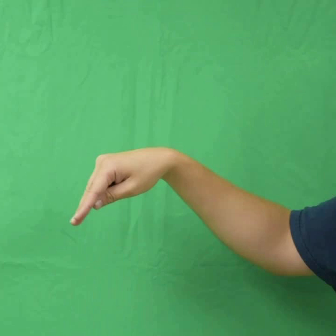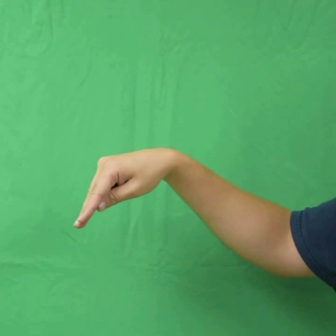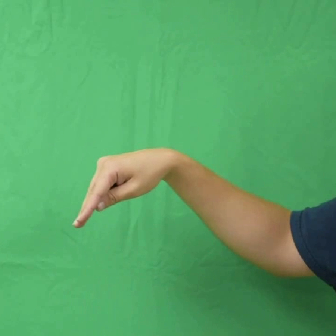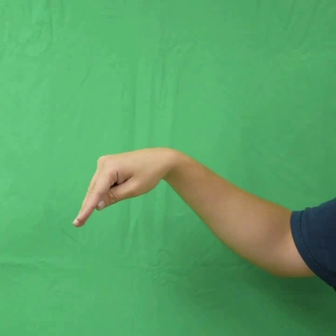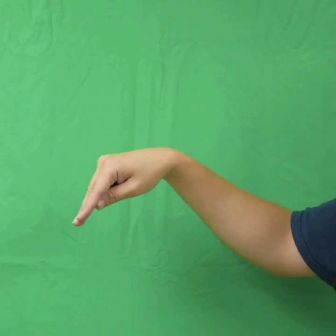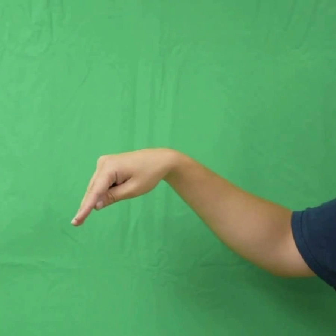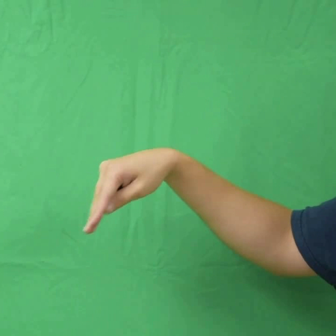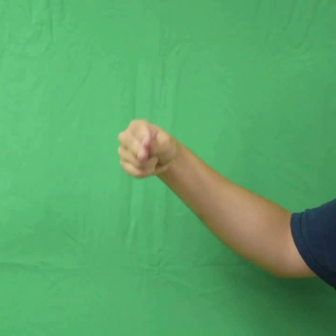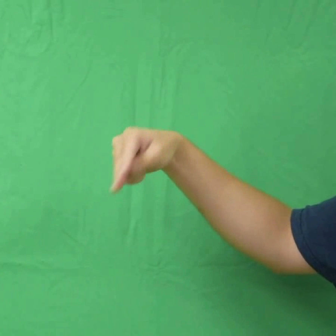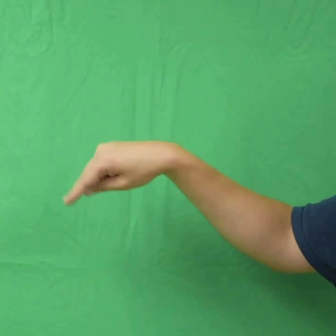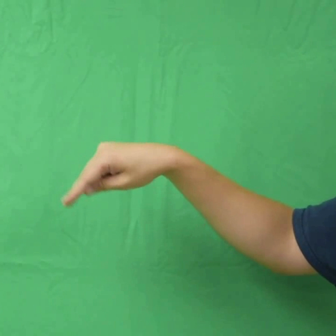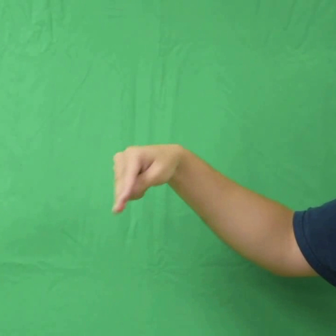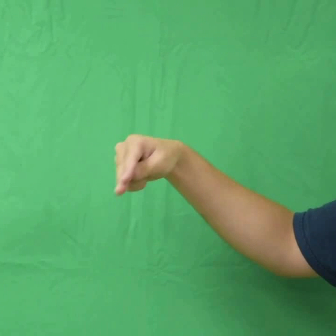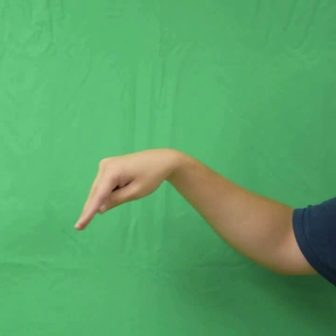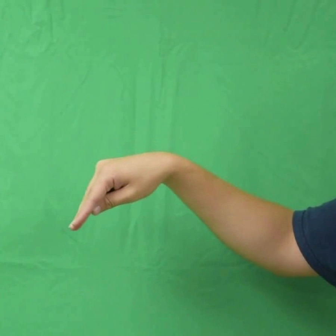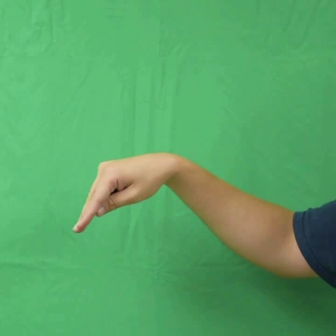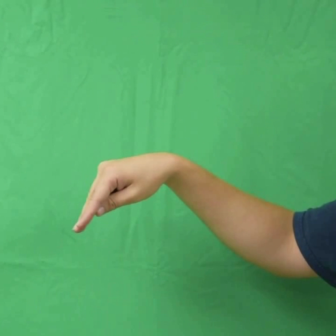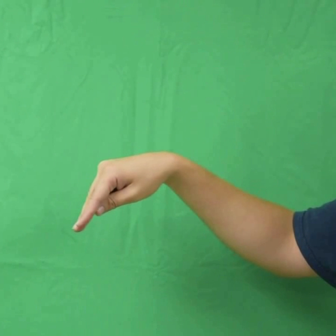Ñ